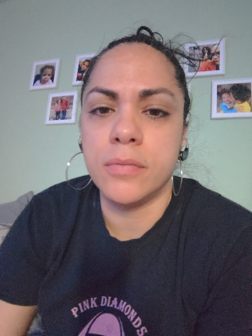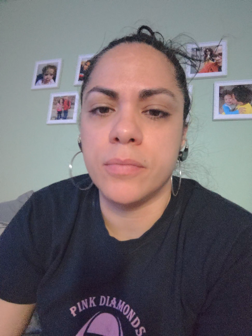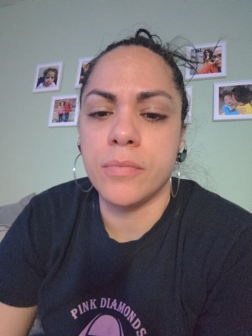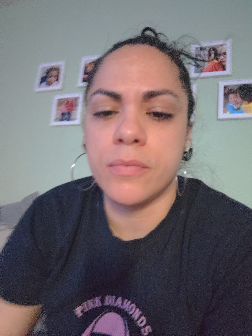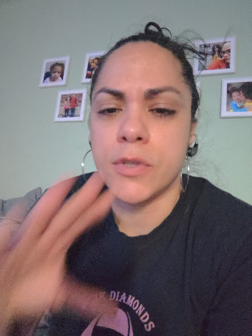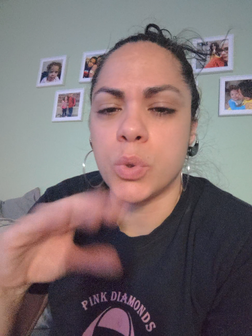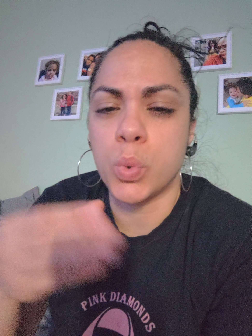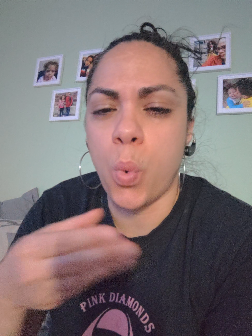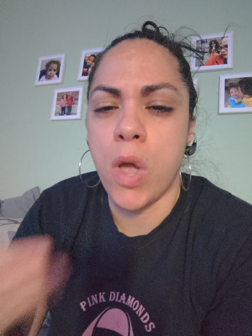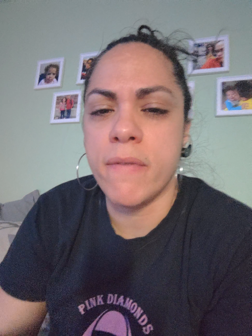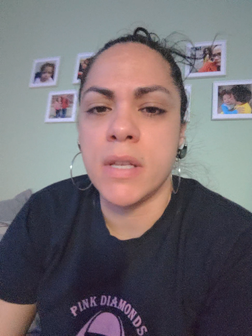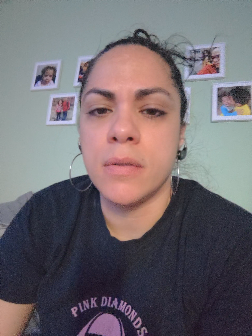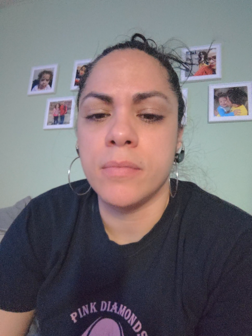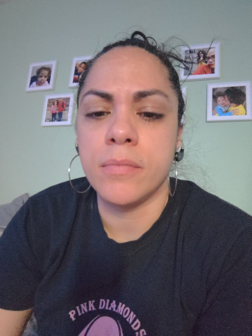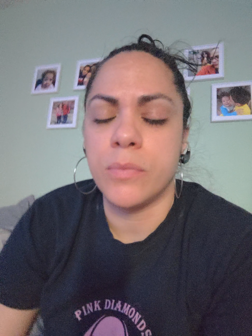story